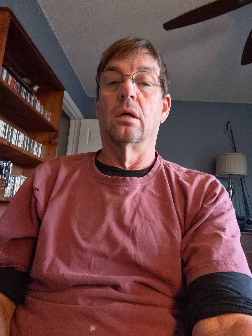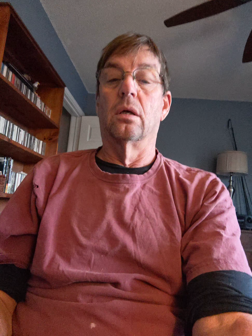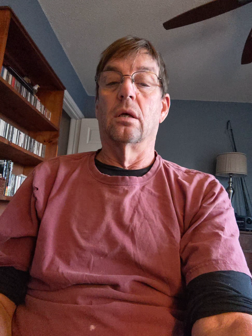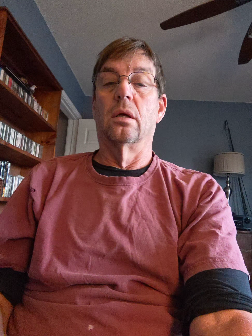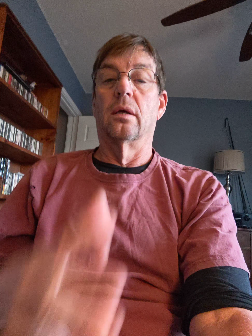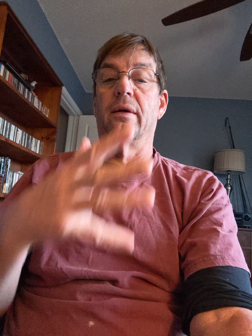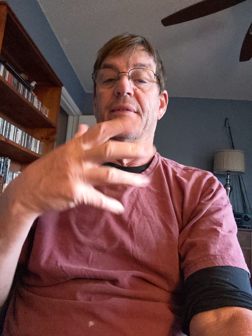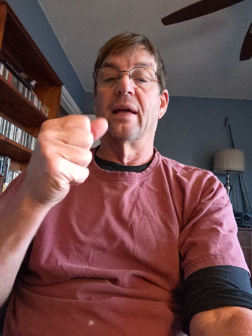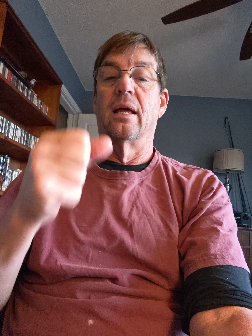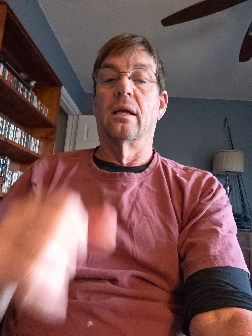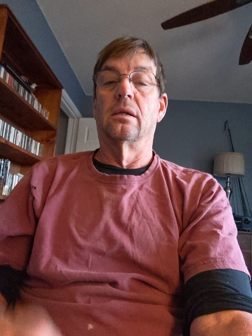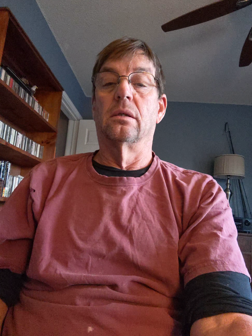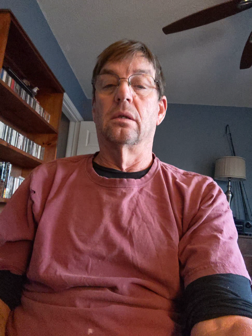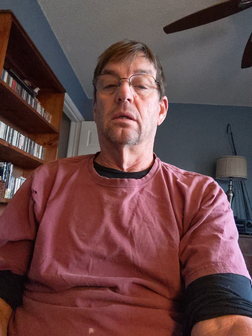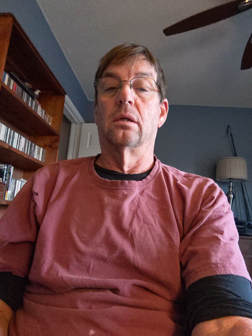fast